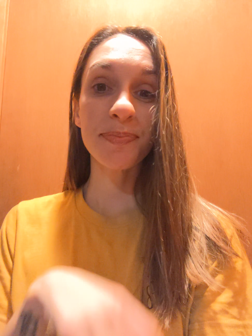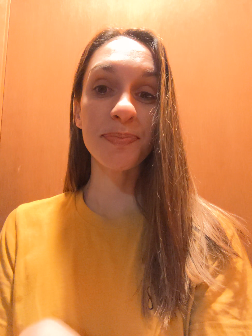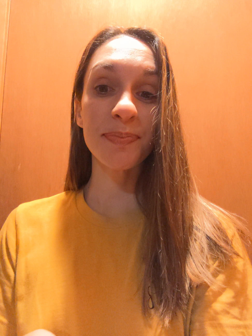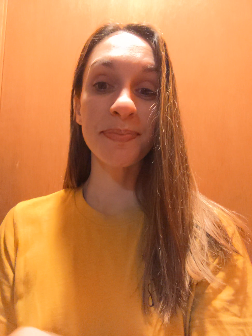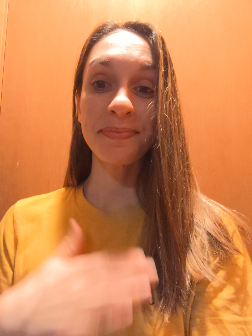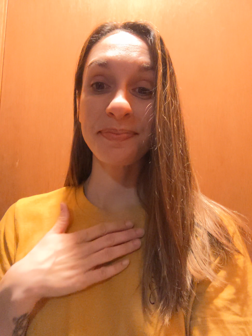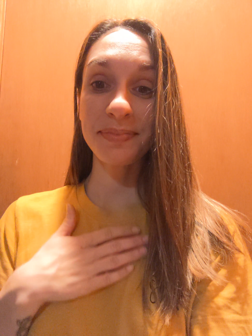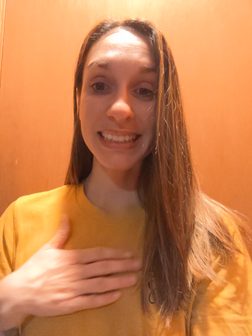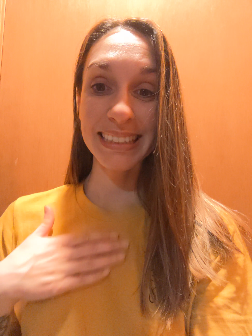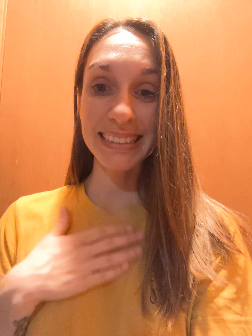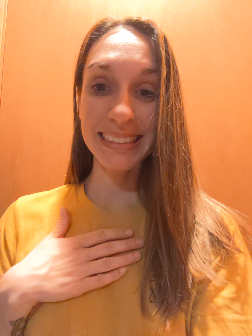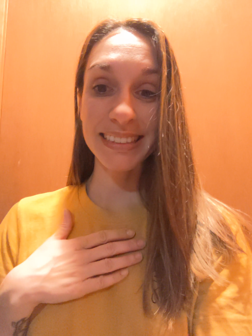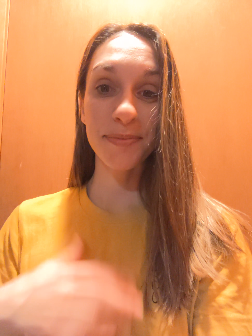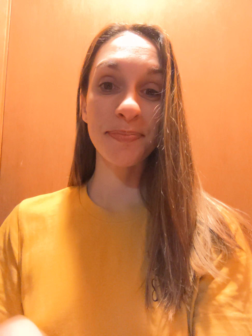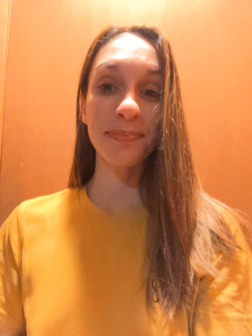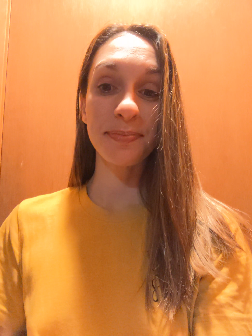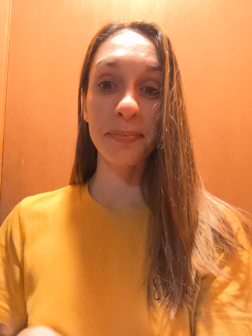please